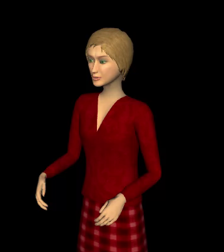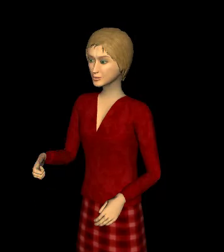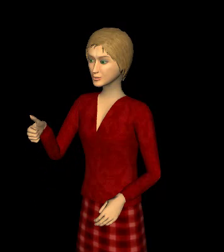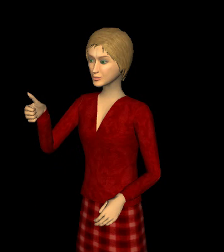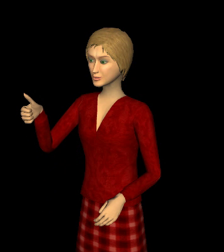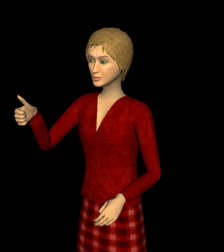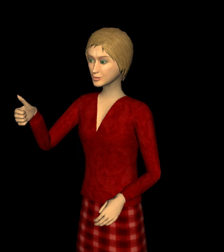1